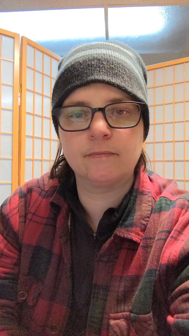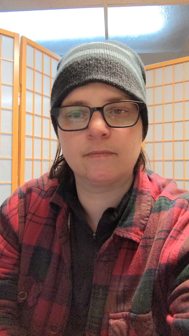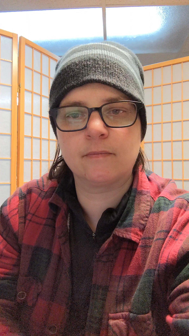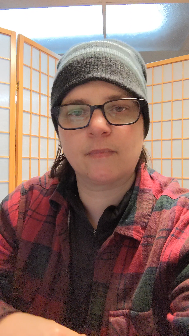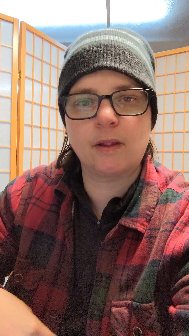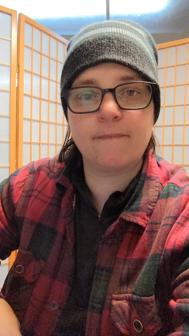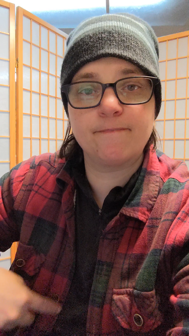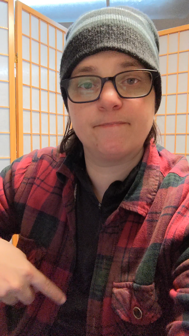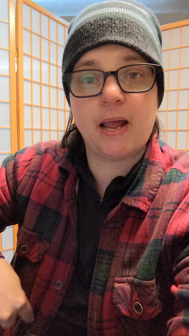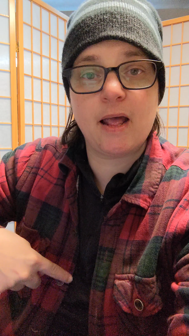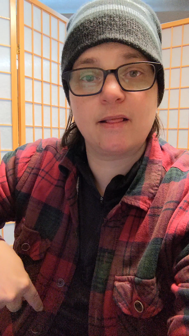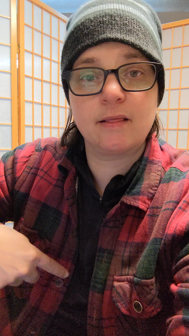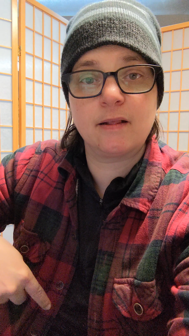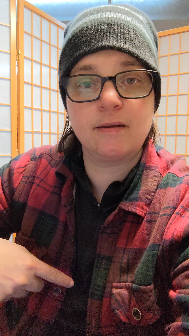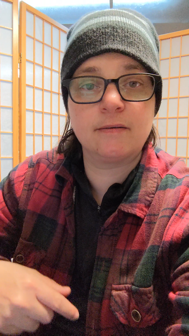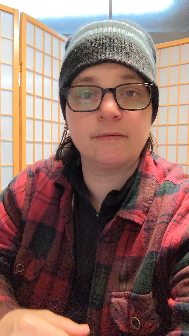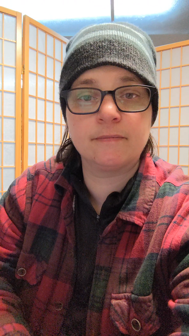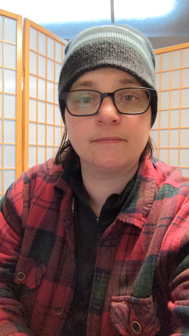belly button